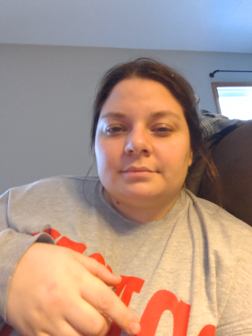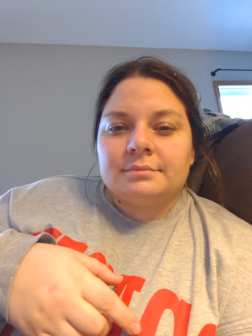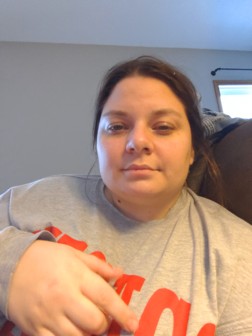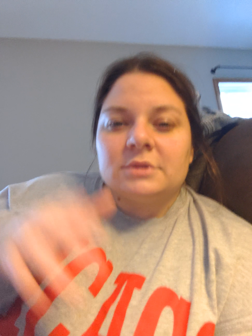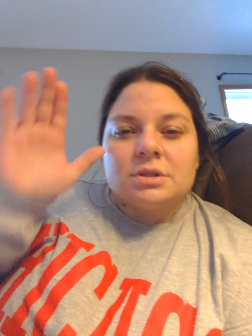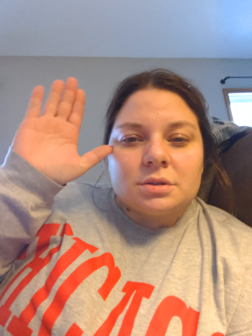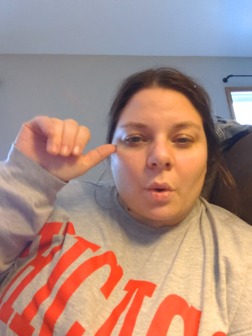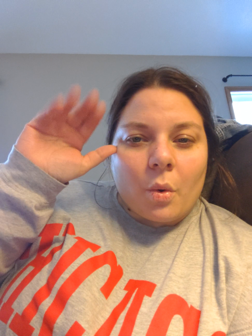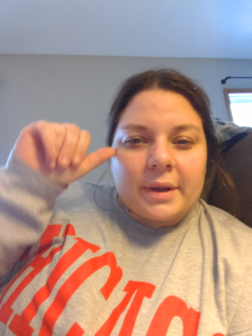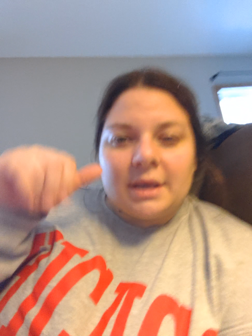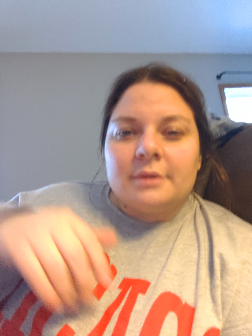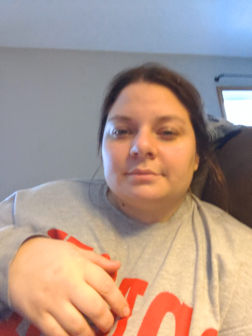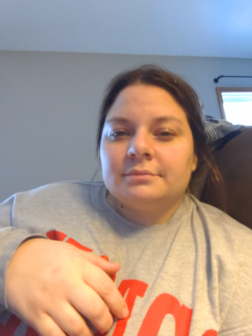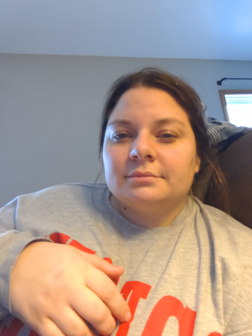donkey